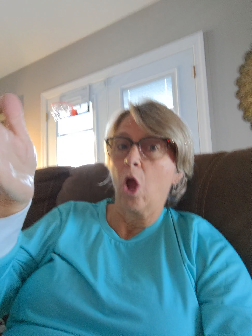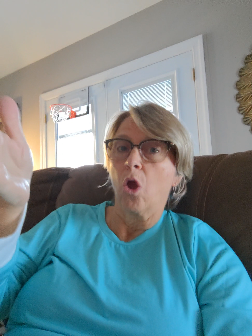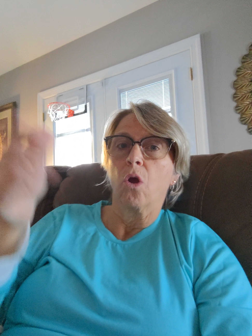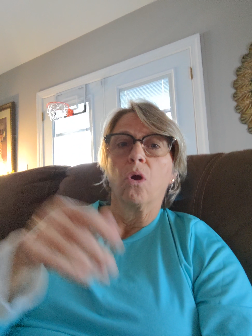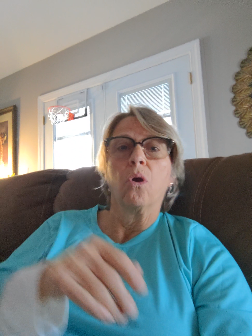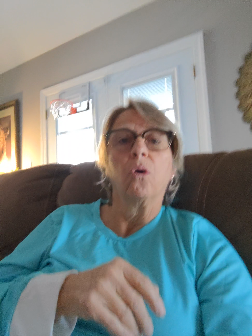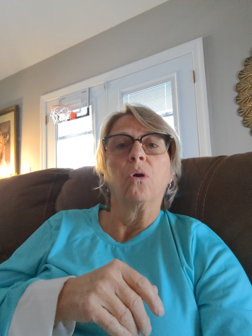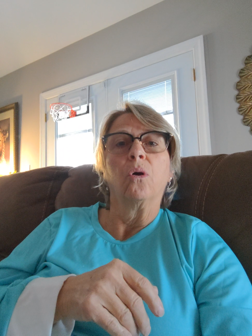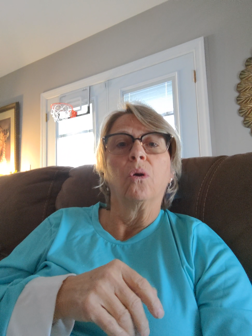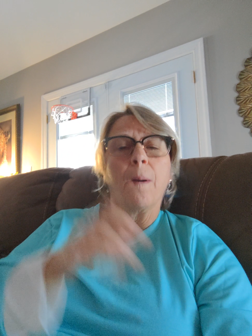there